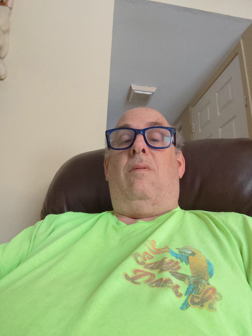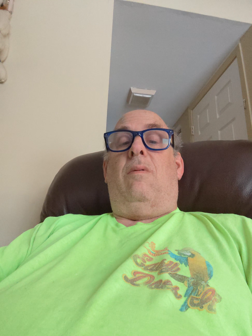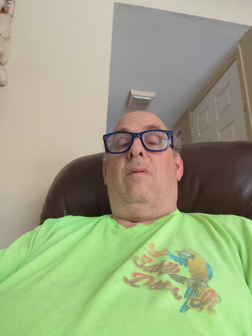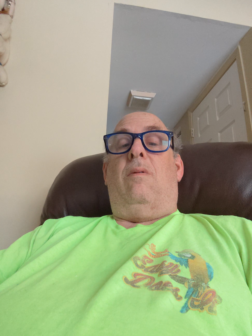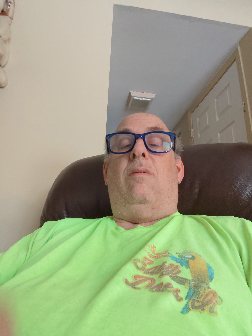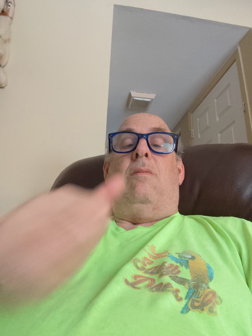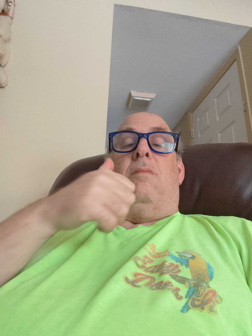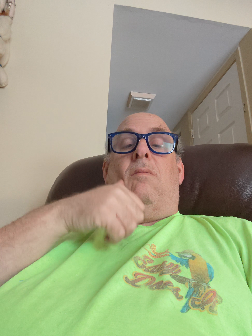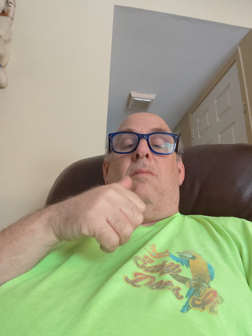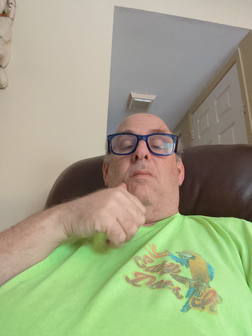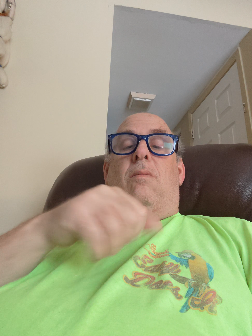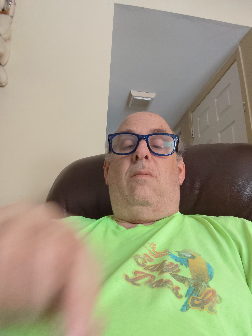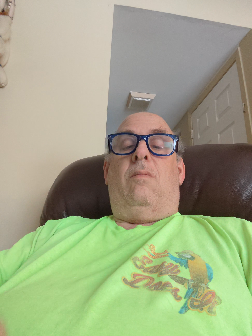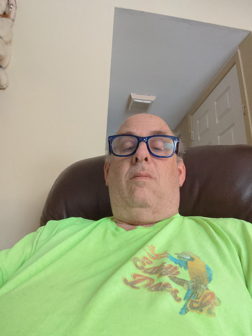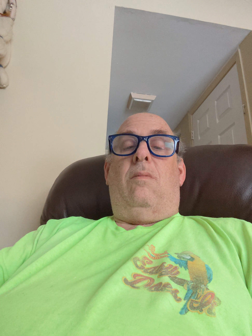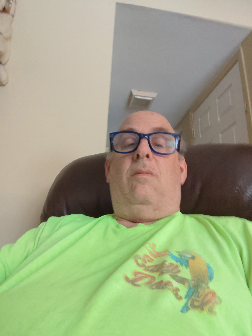girl